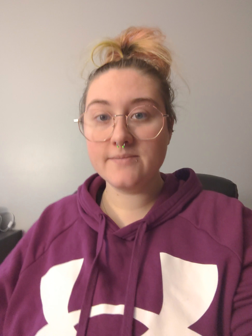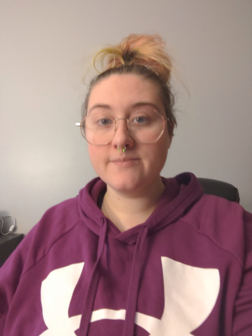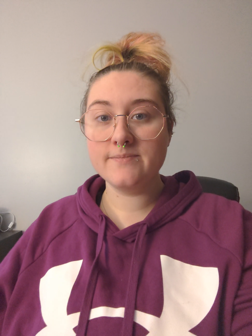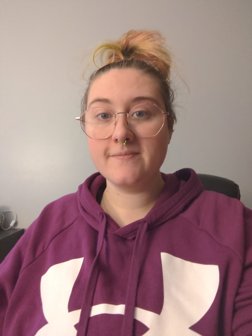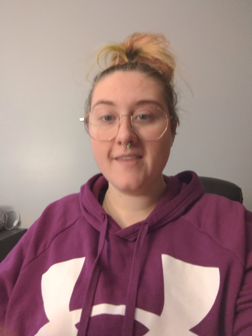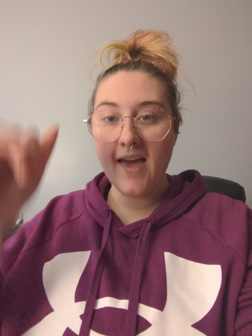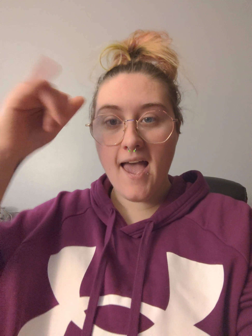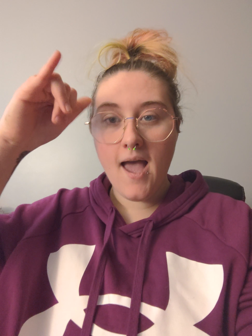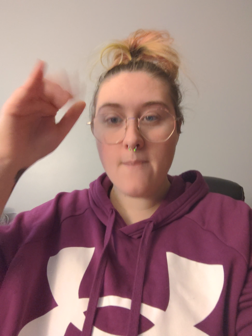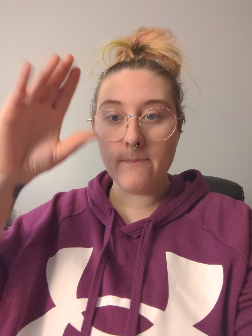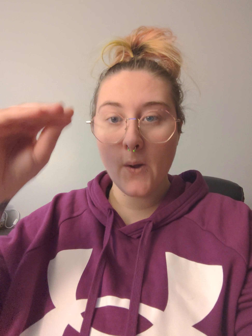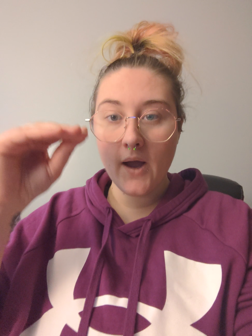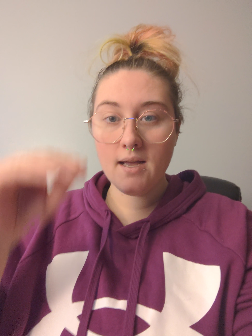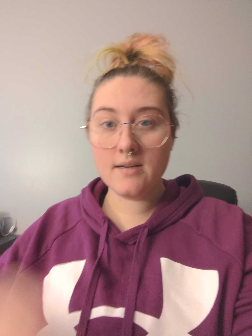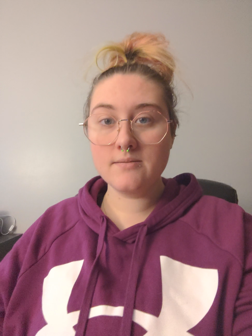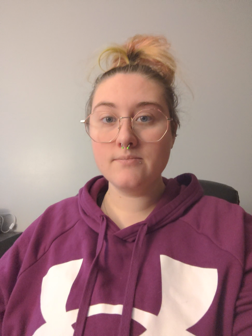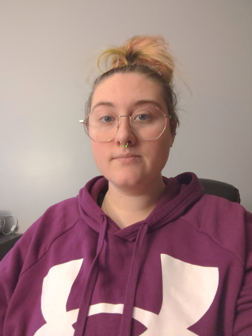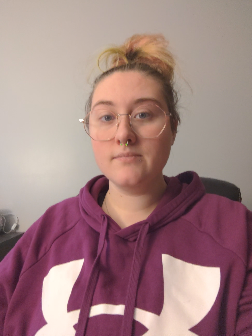cowboy